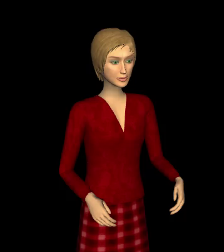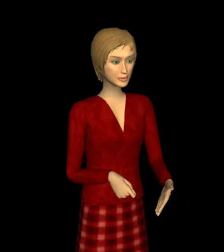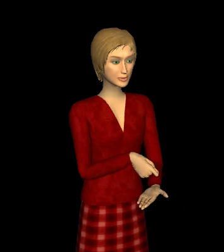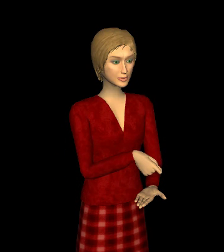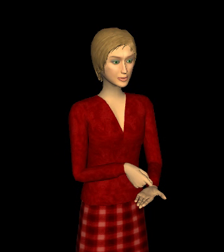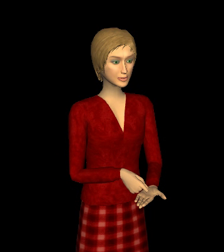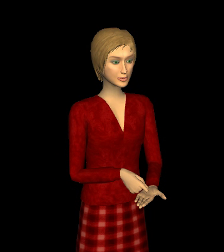يشتري